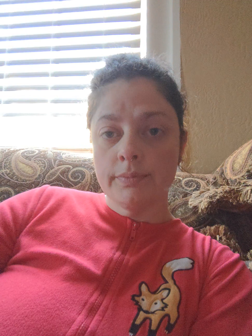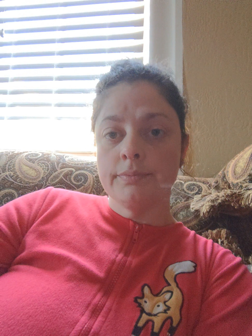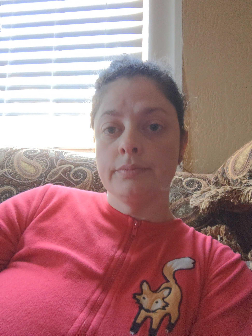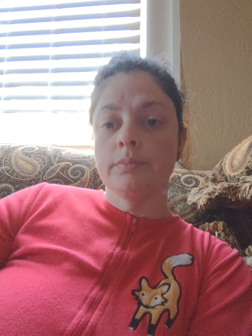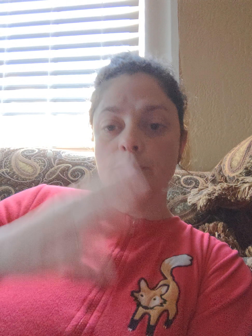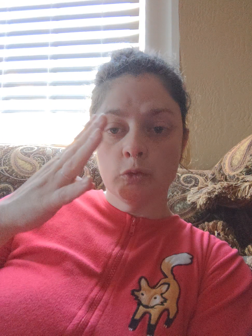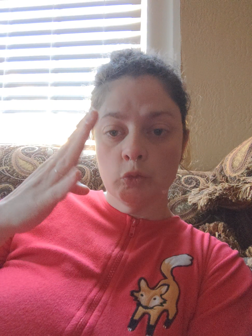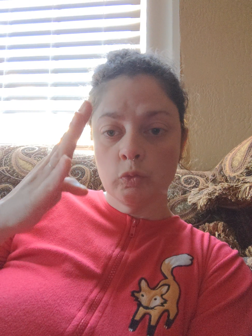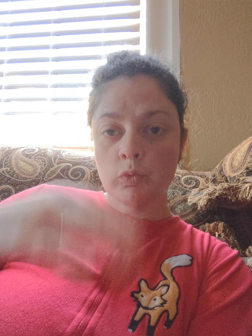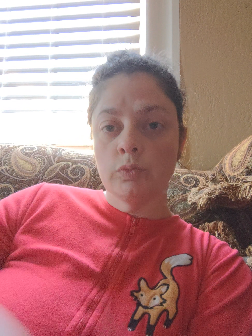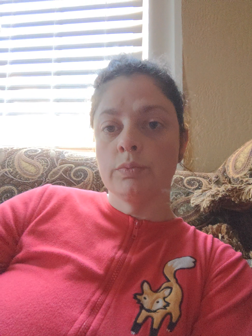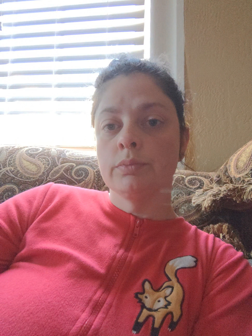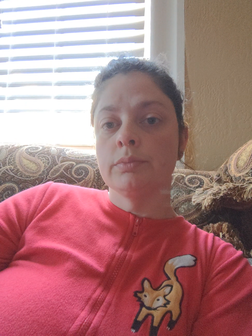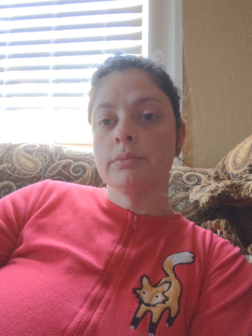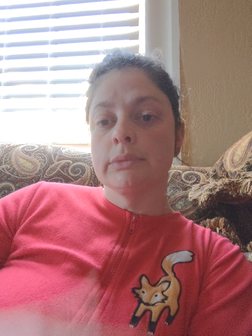blue